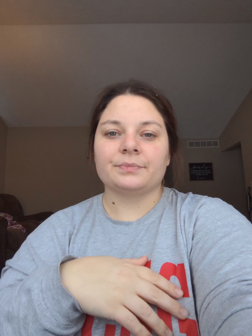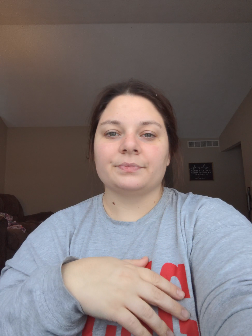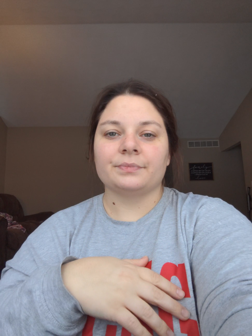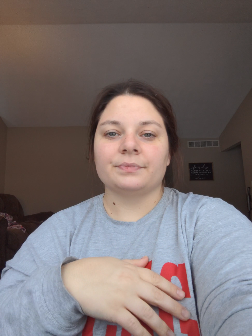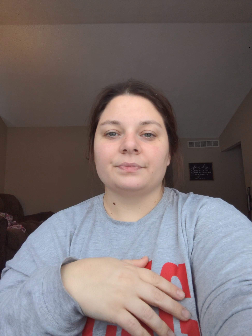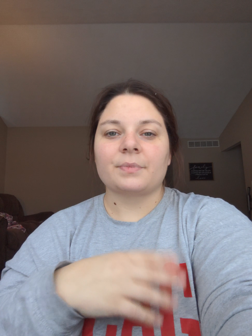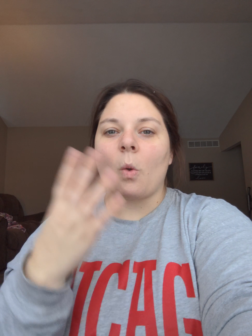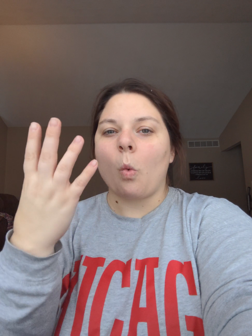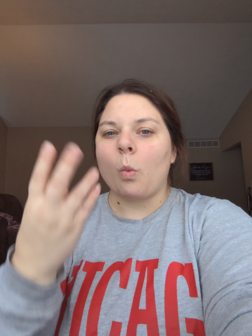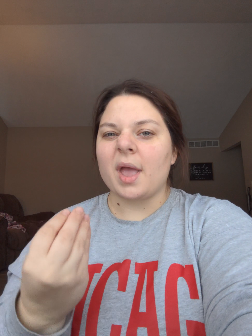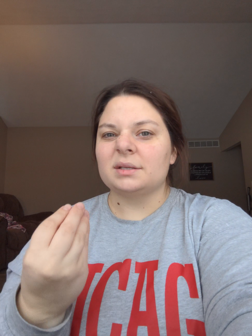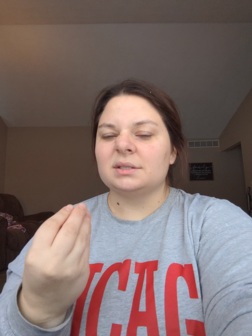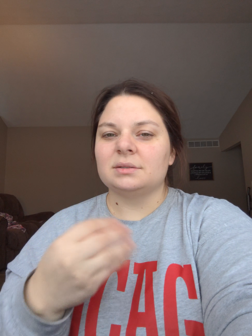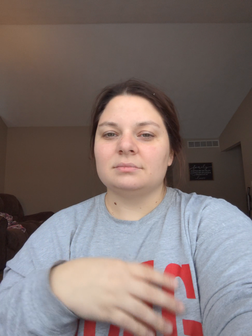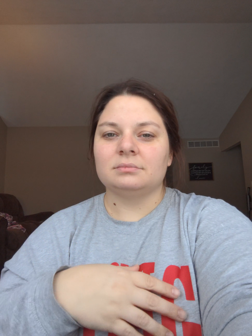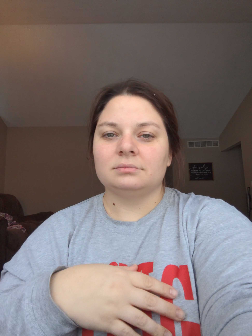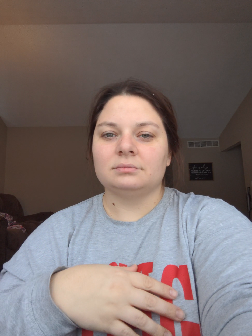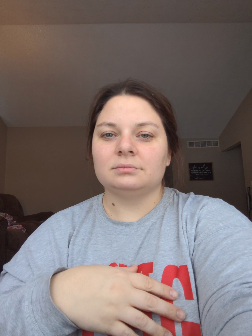wet